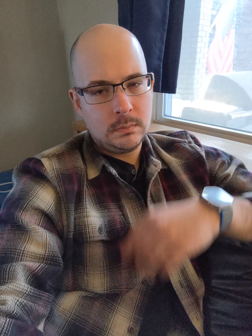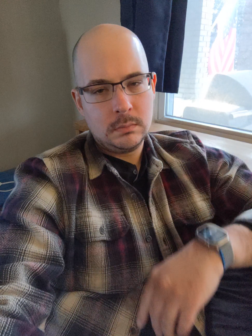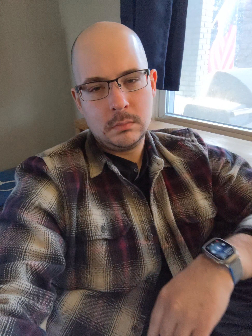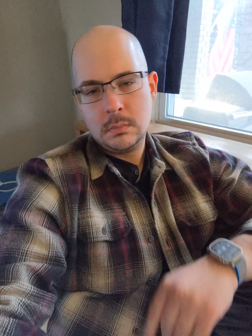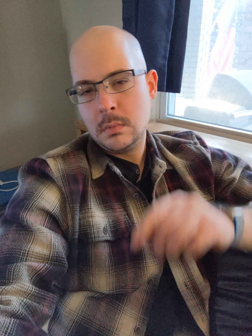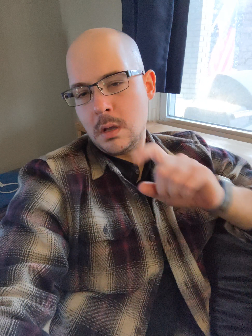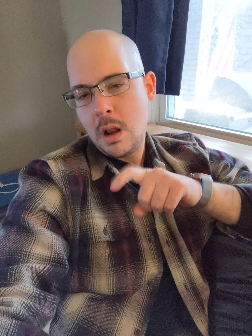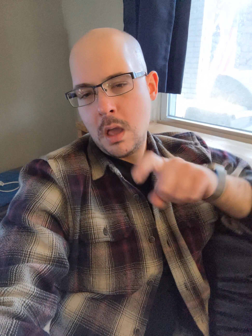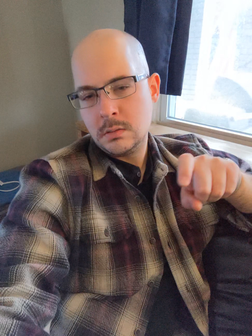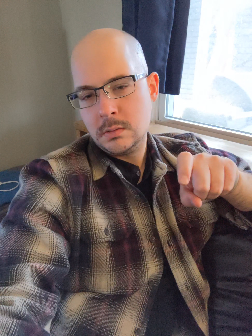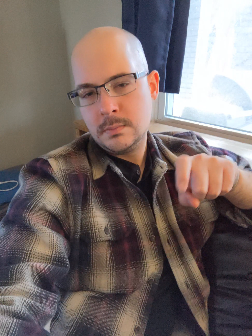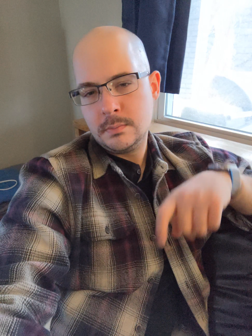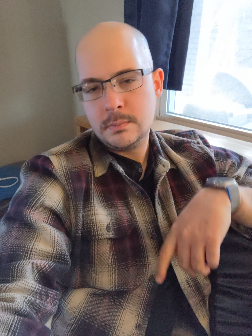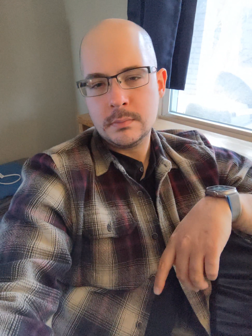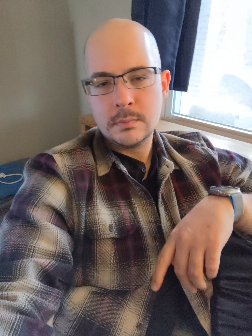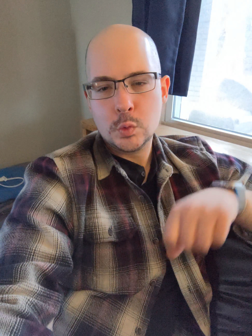closet